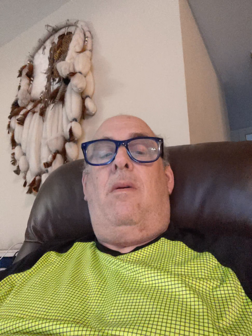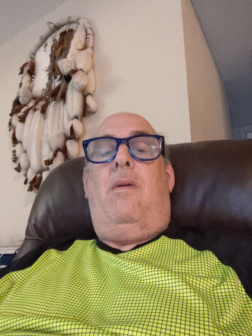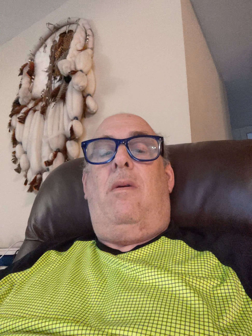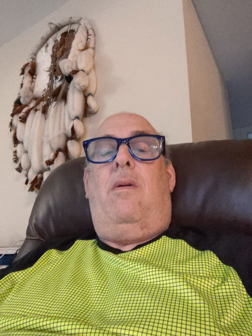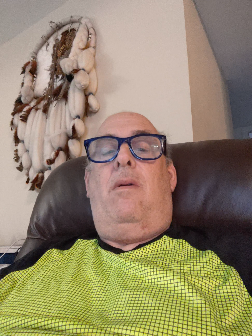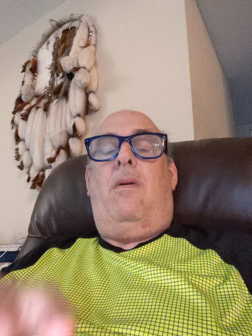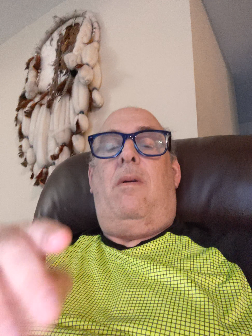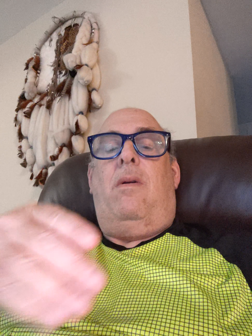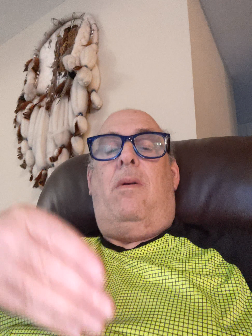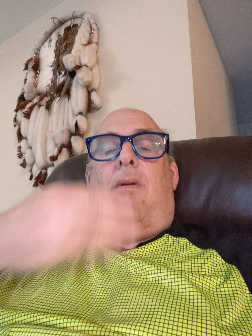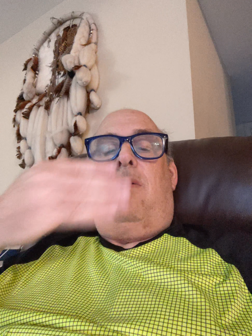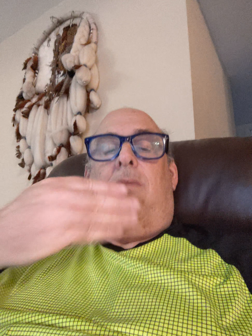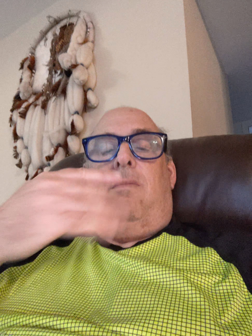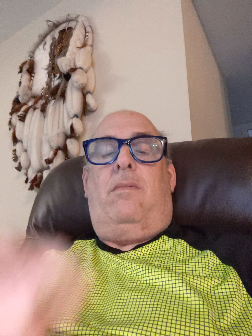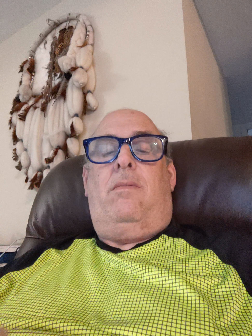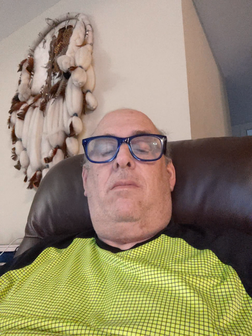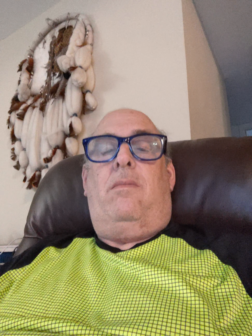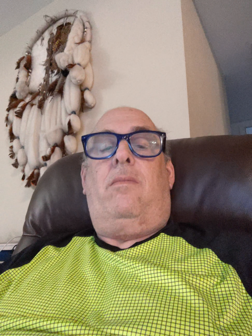cereal